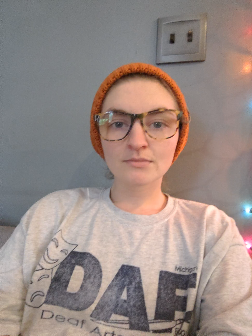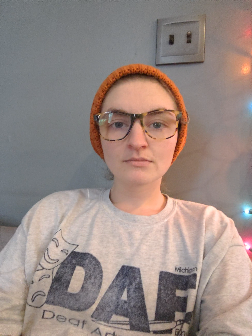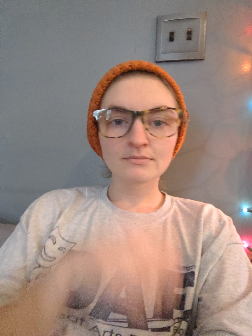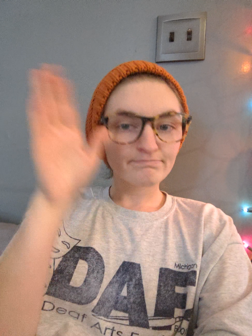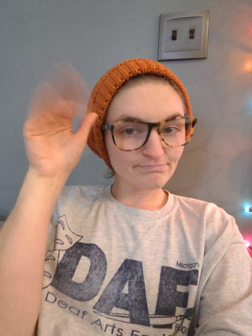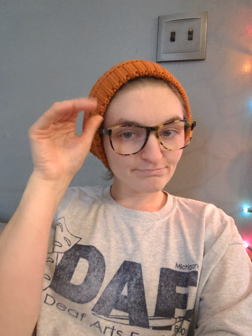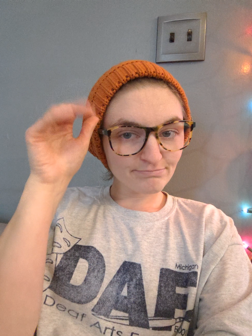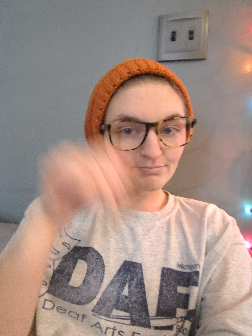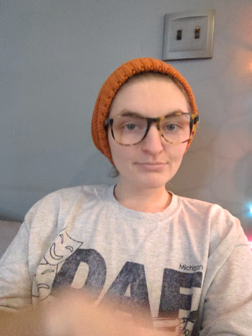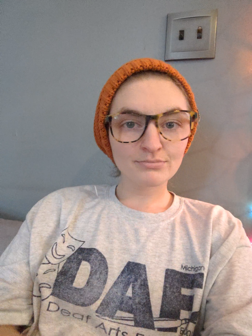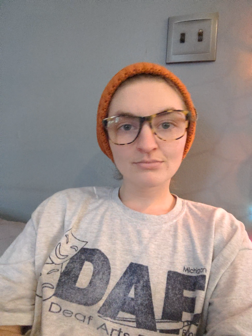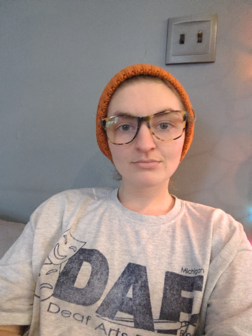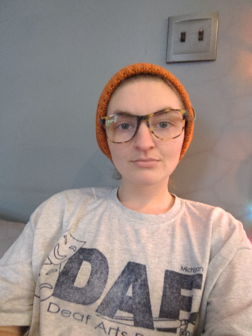donkey